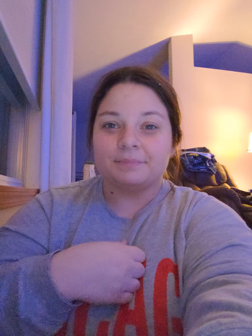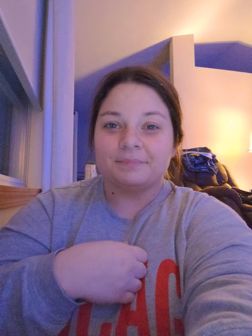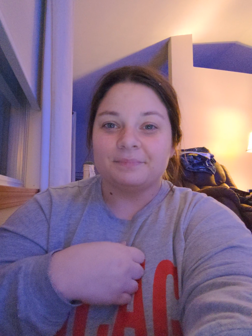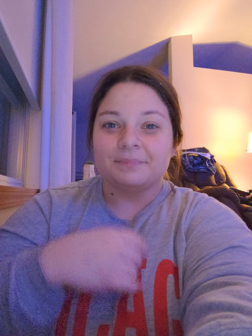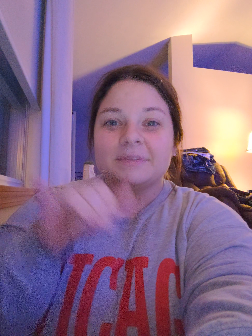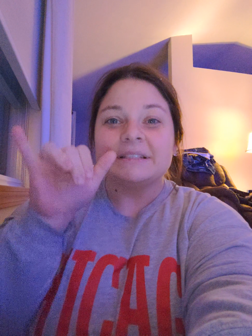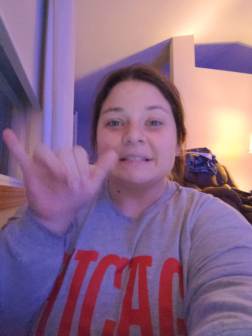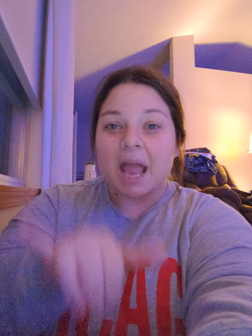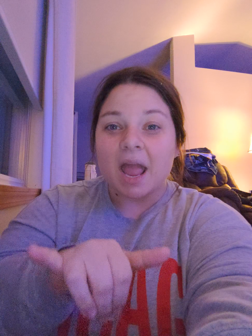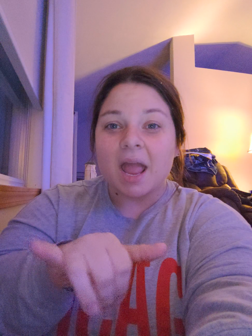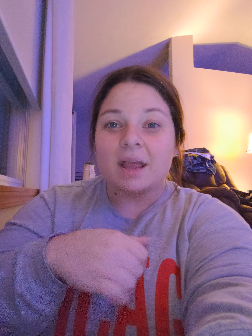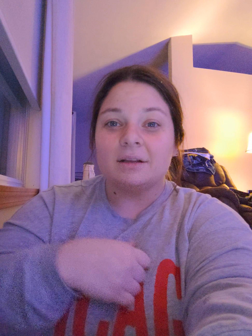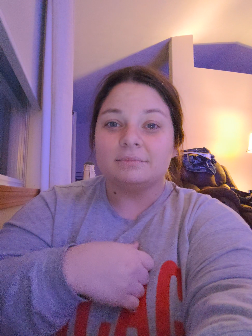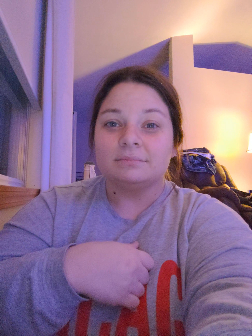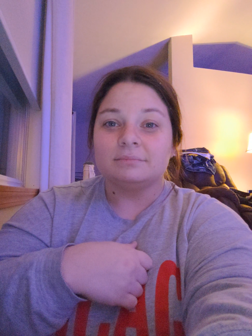stay